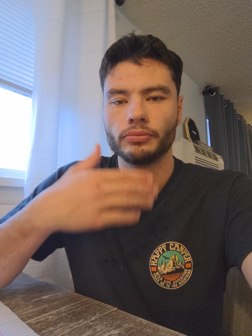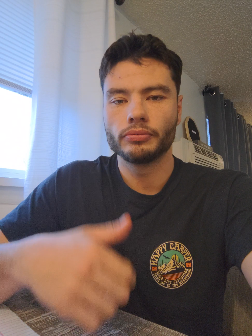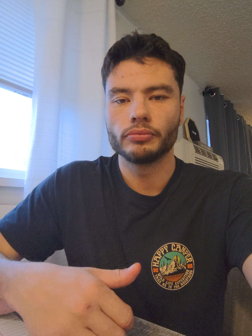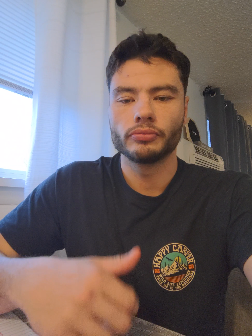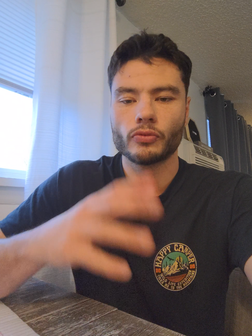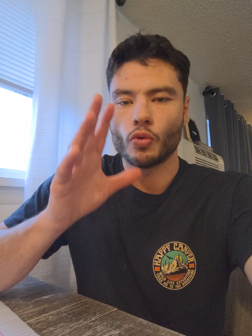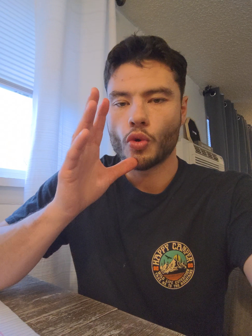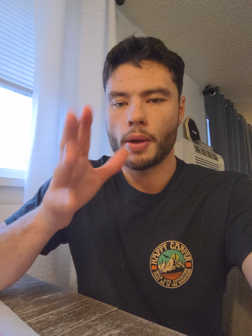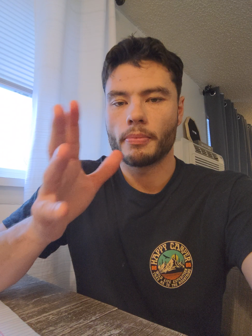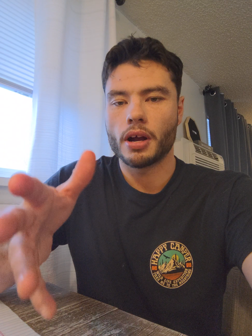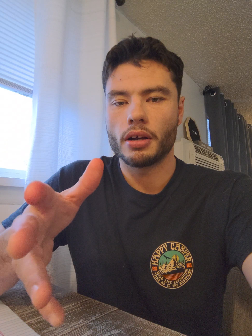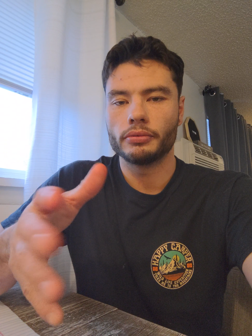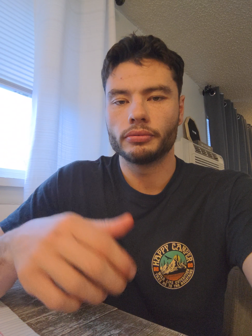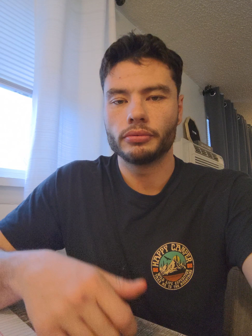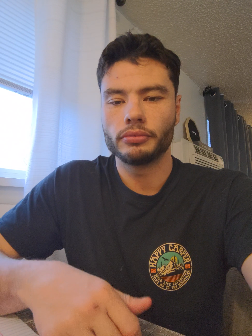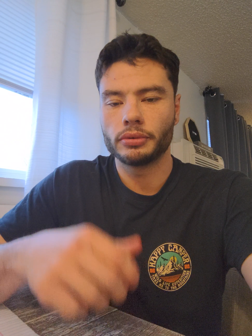grandma